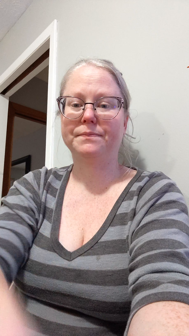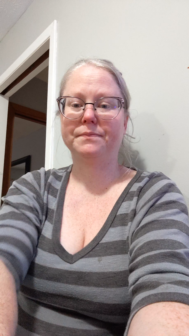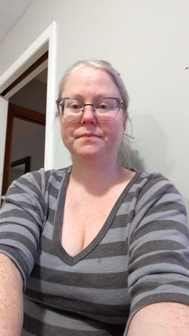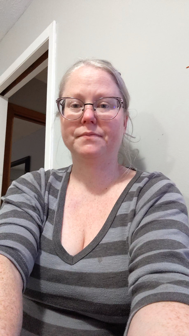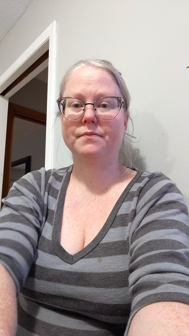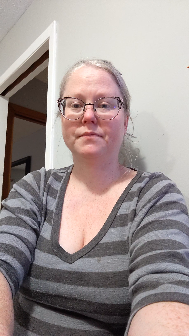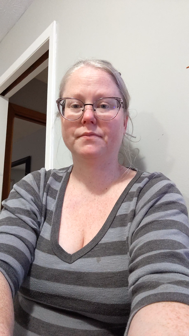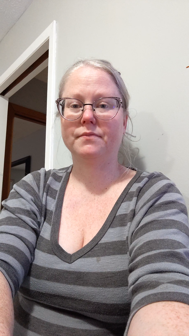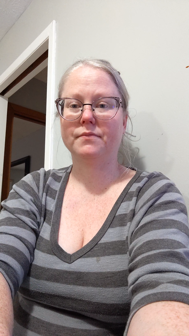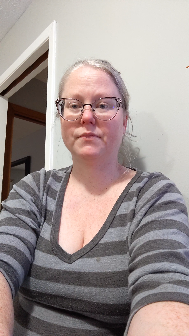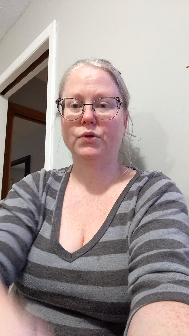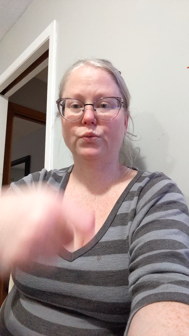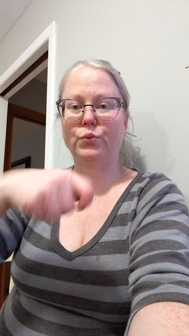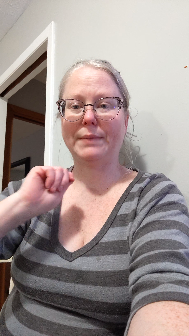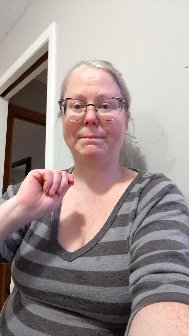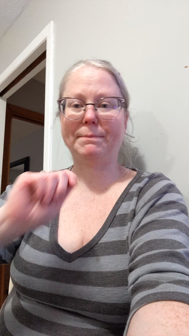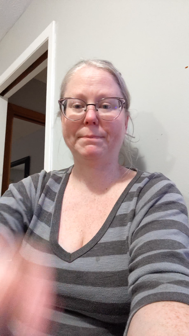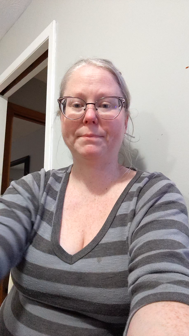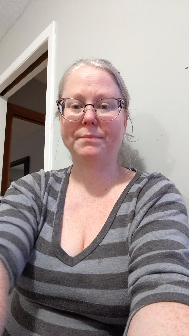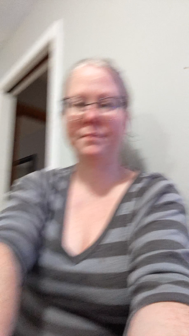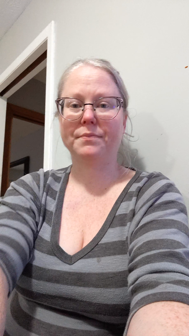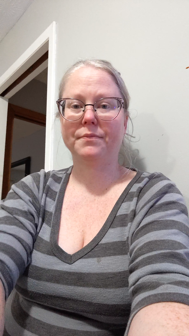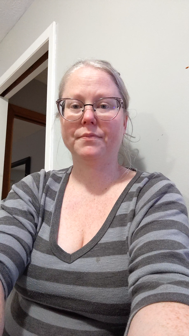rip